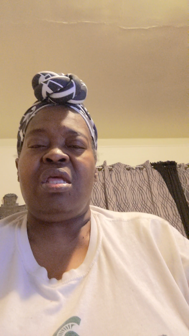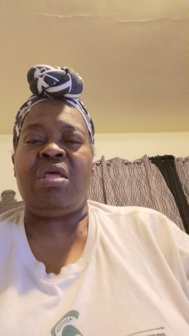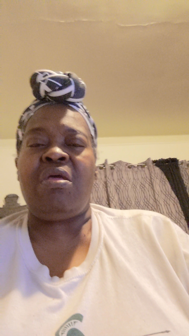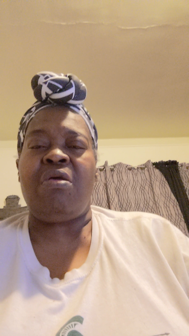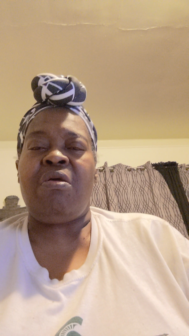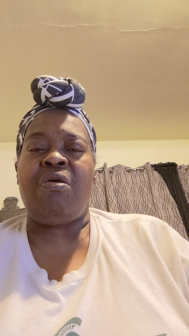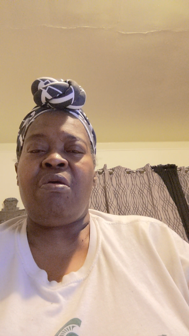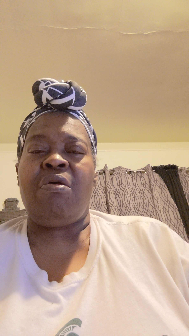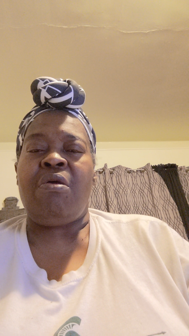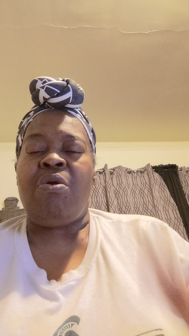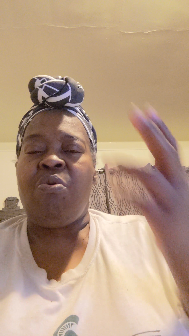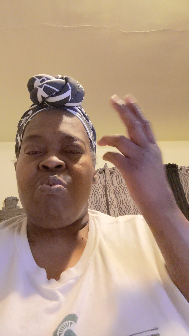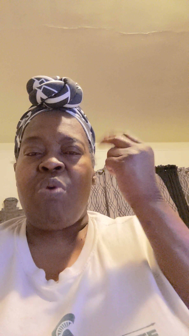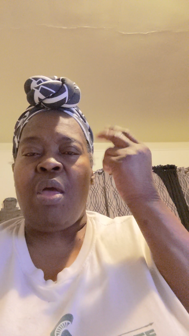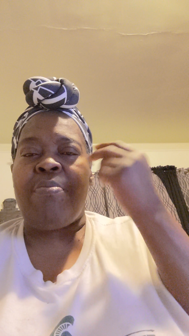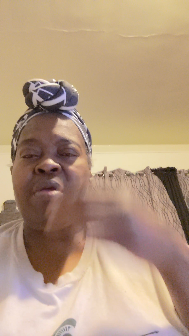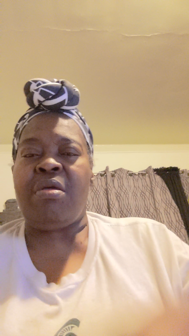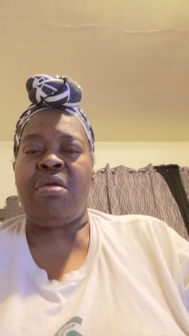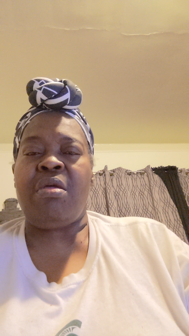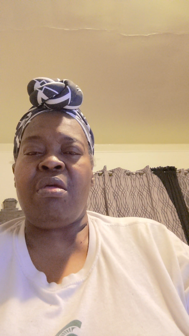rabbit